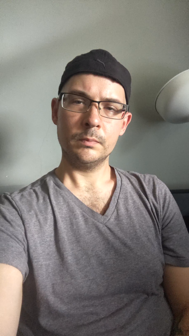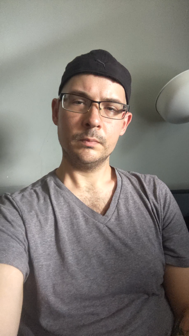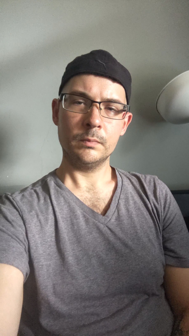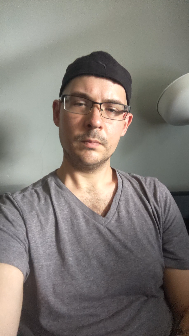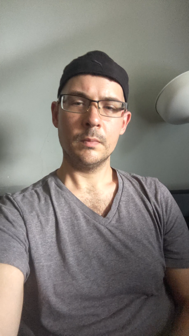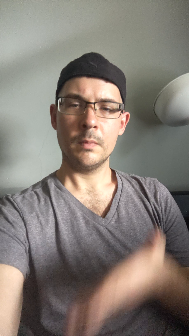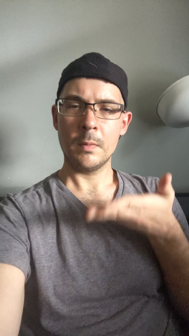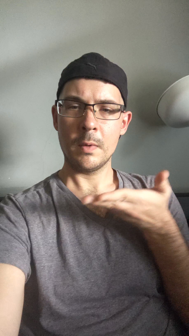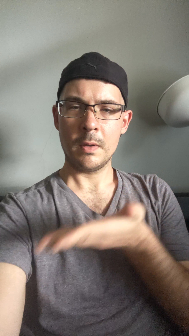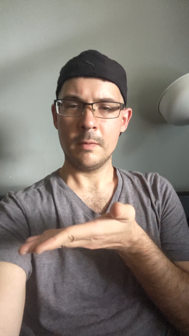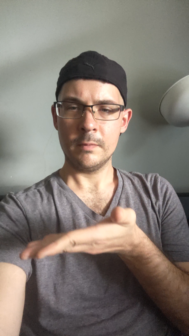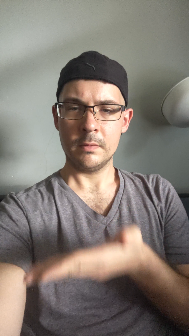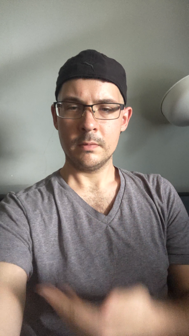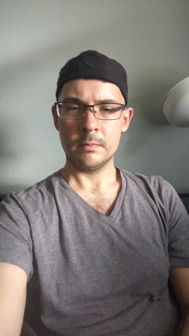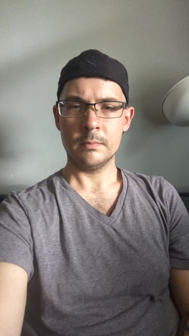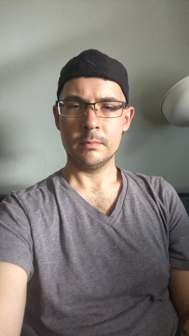oven